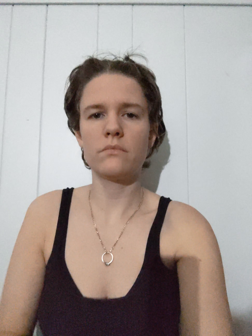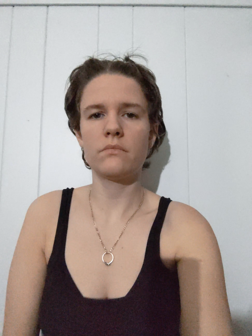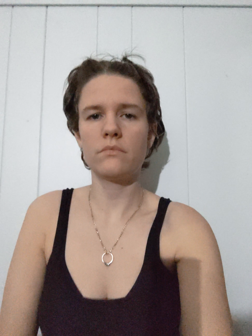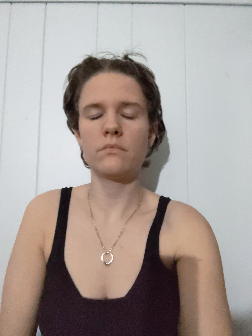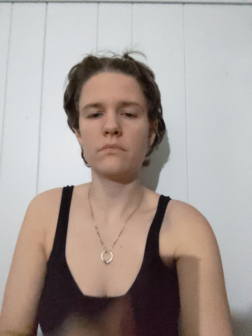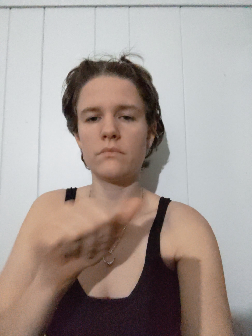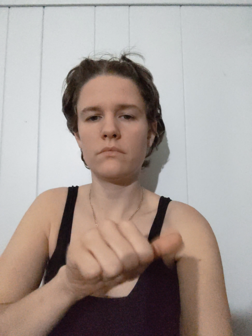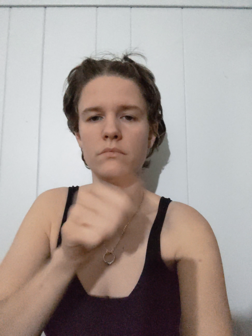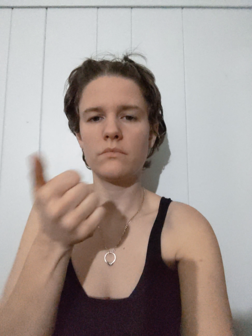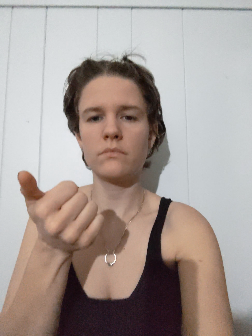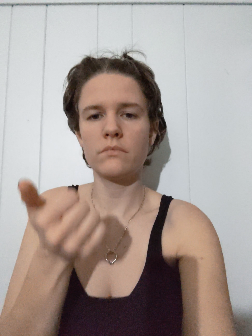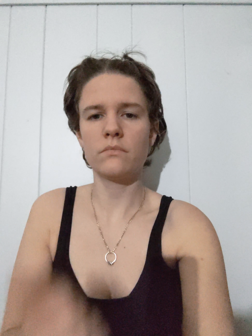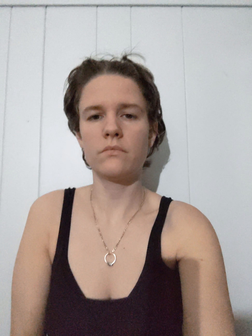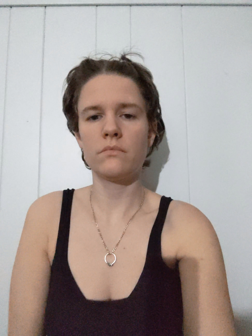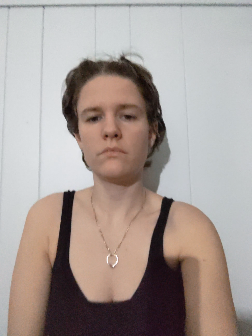another